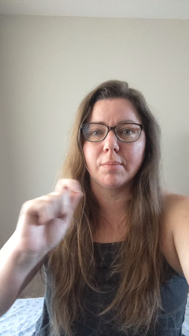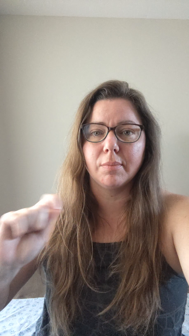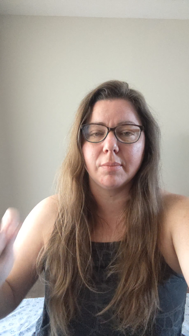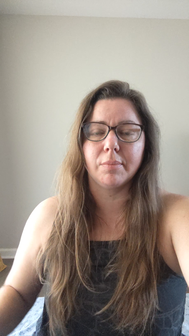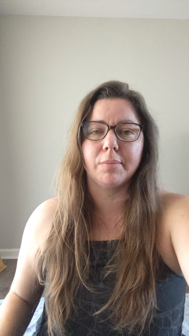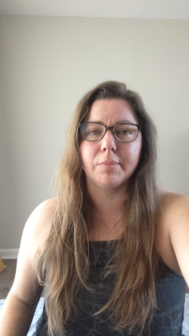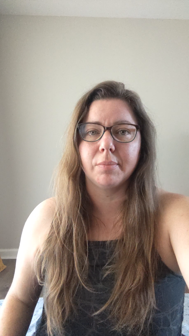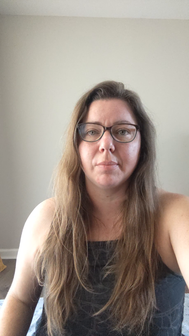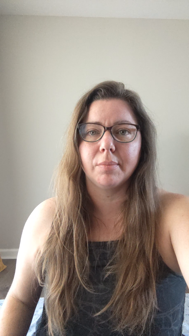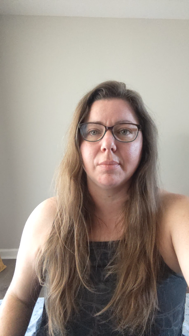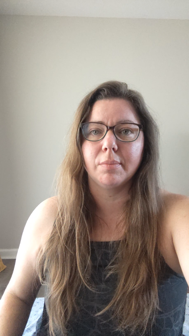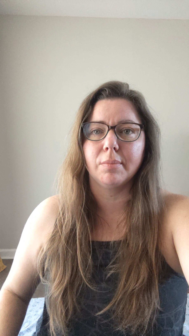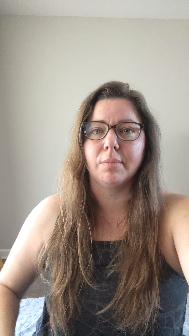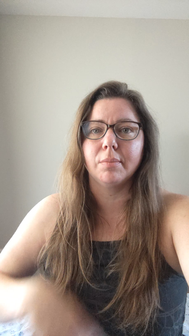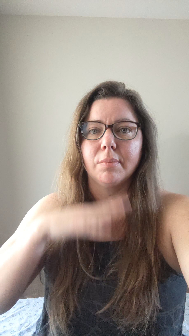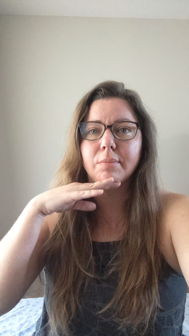full